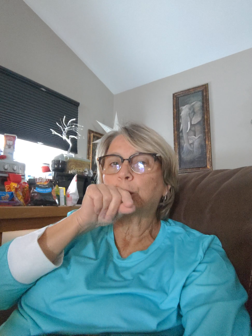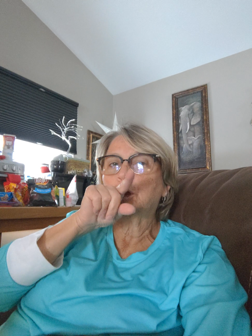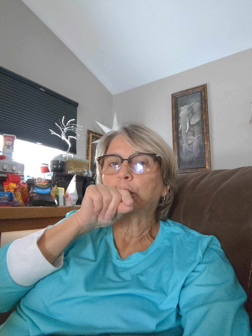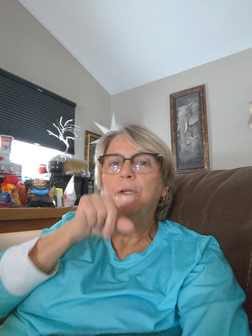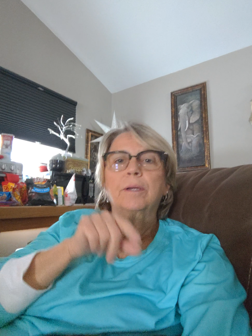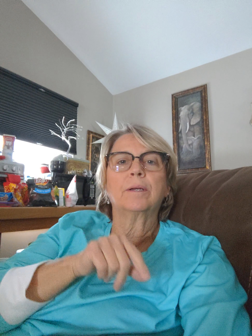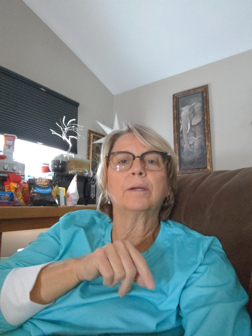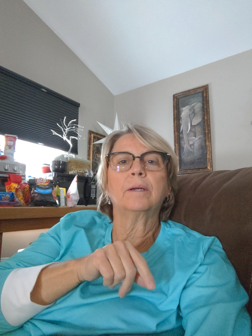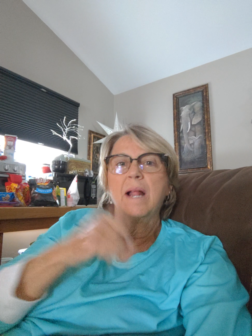bird